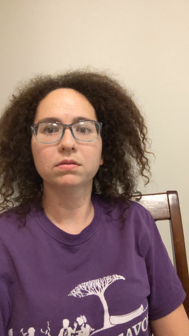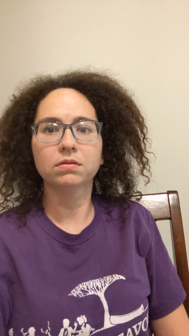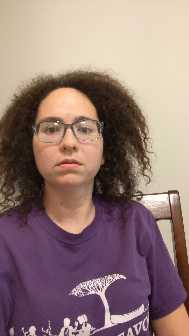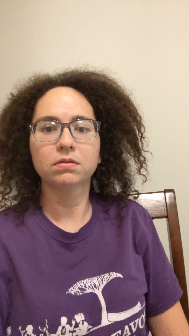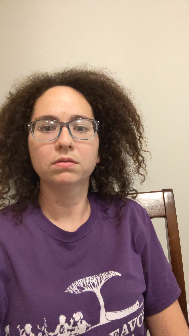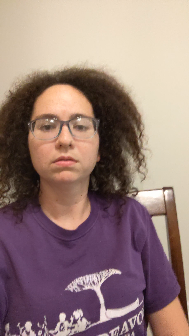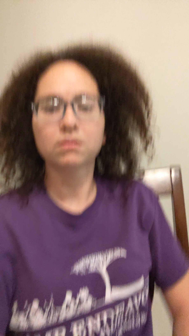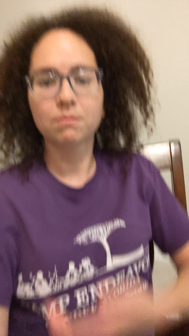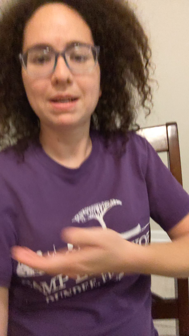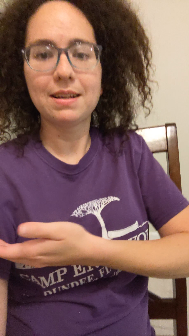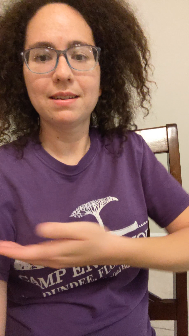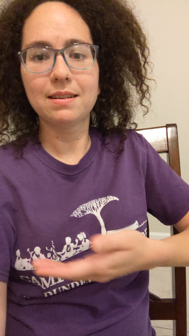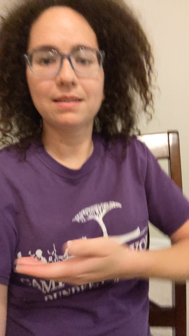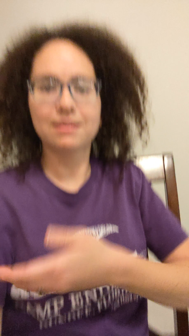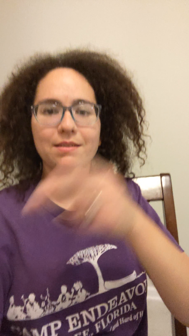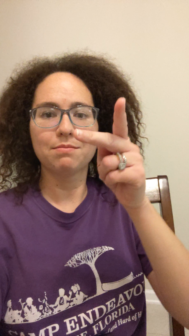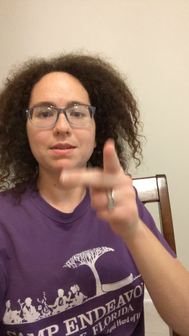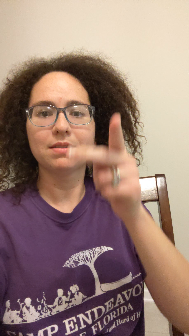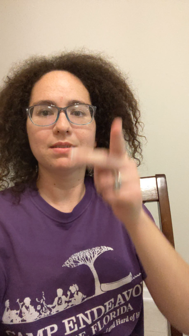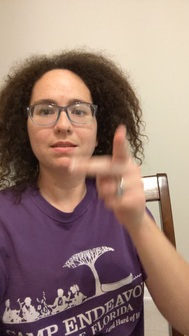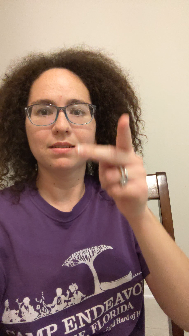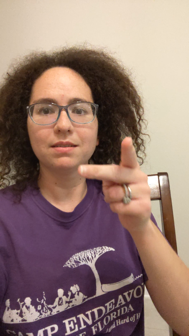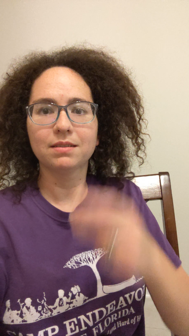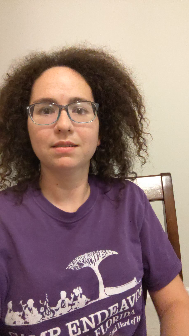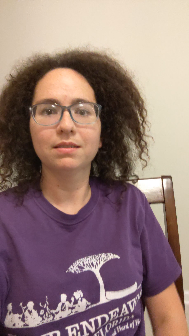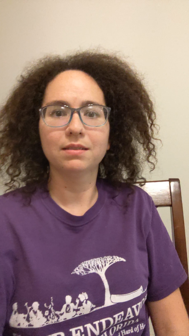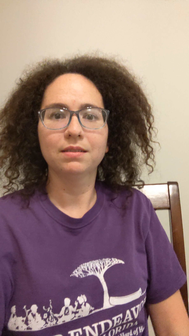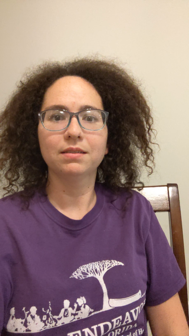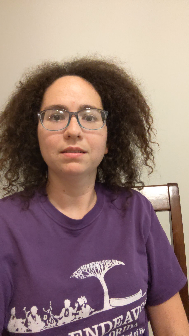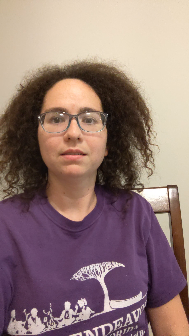babysitter